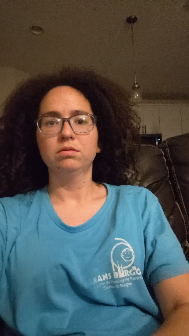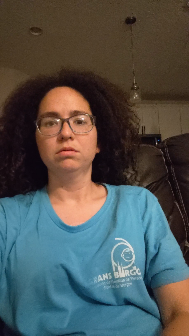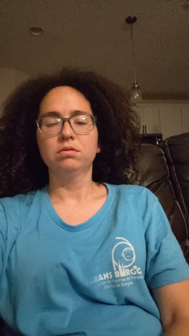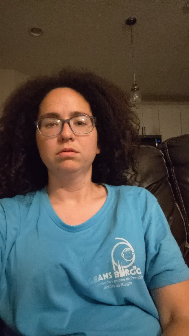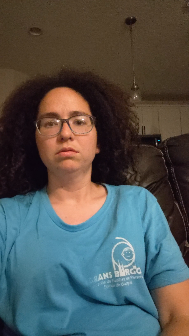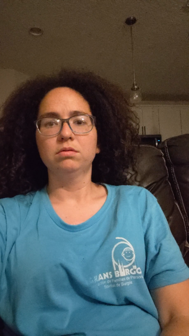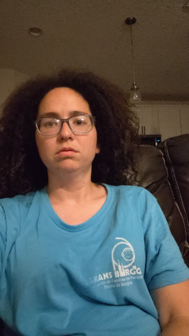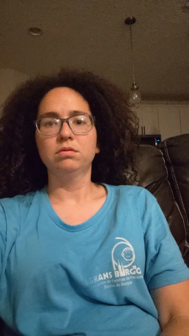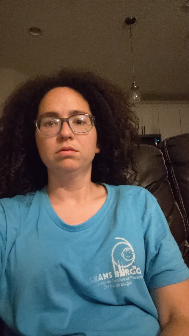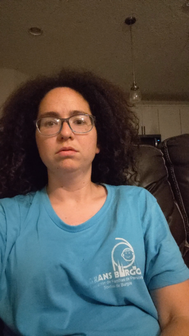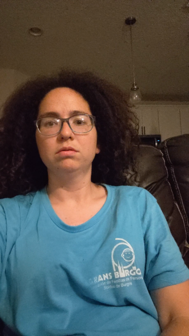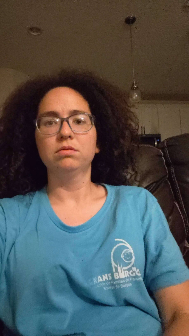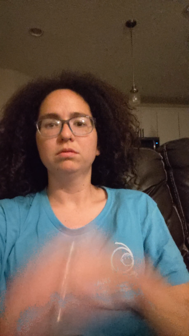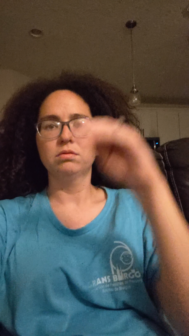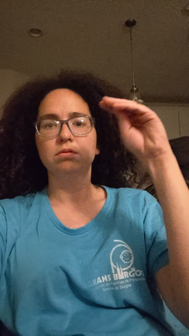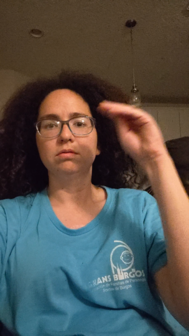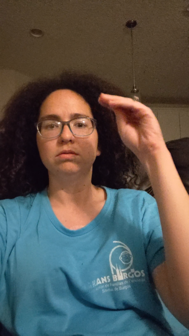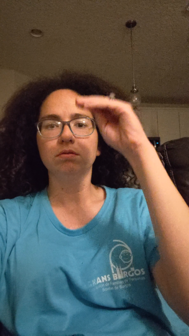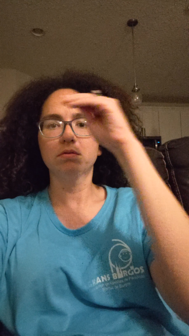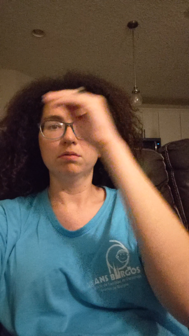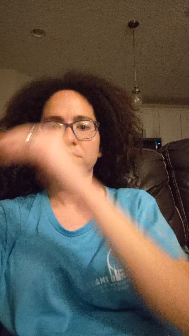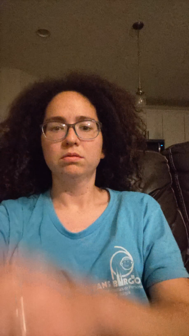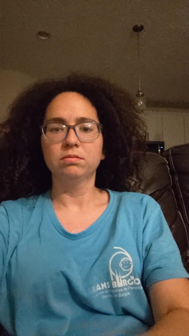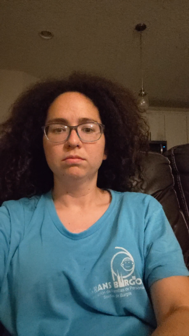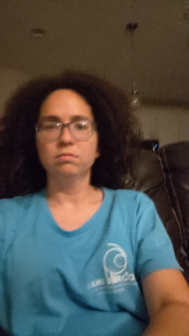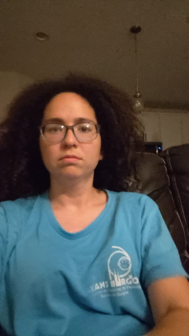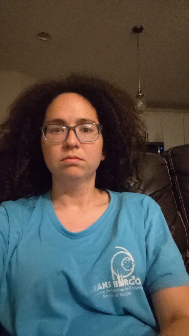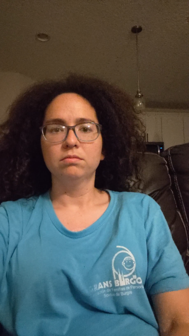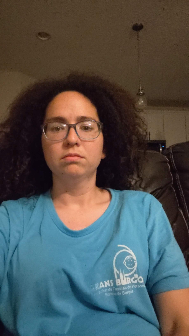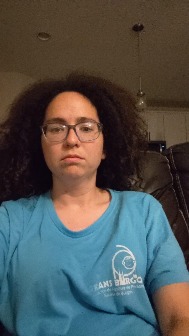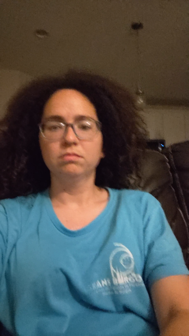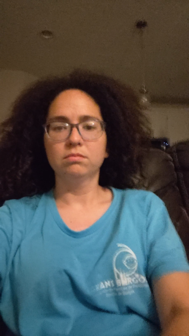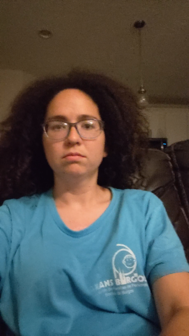dinosaur